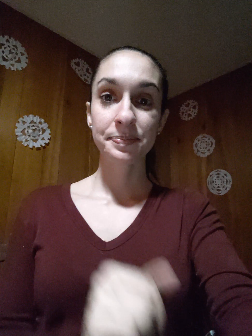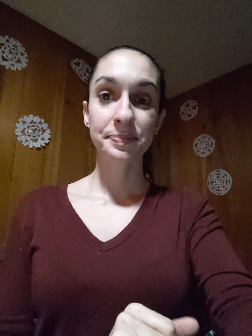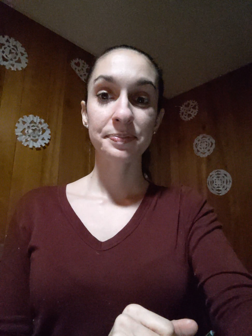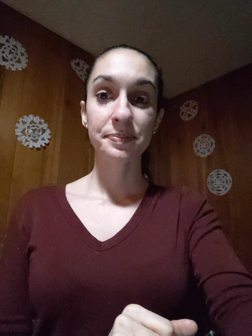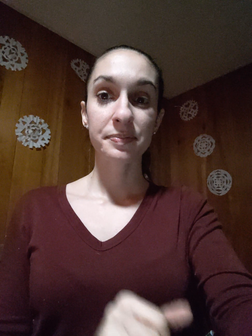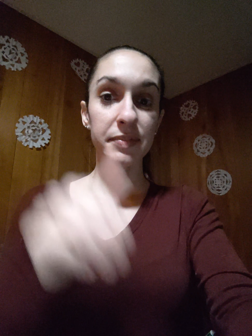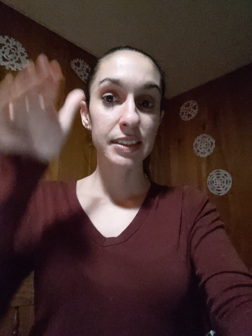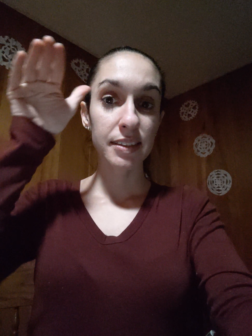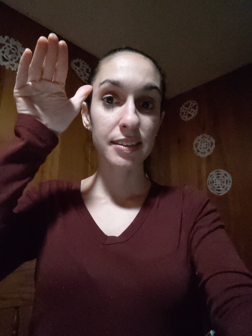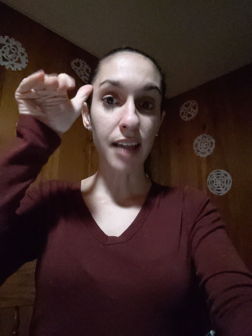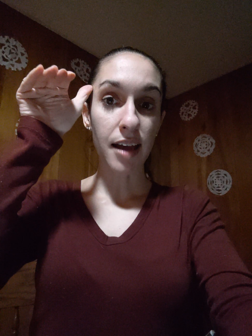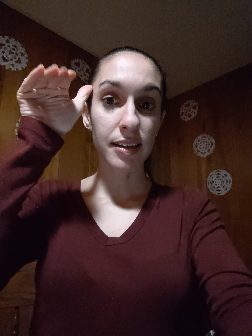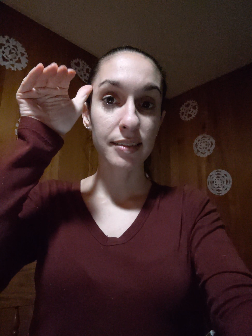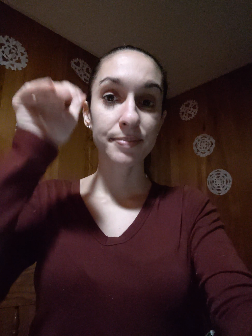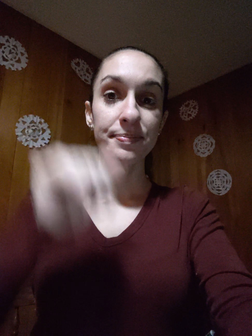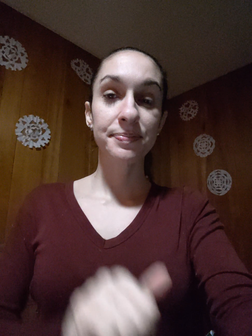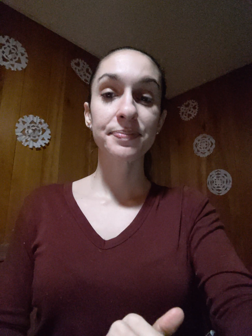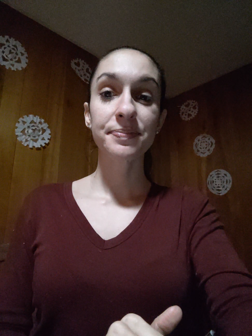donkey